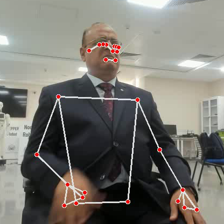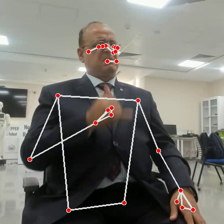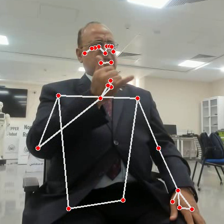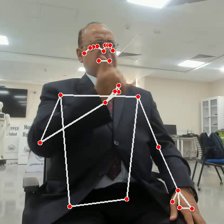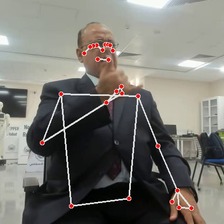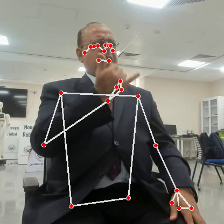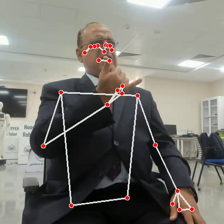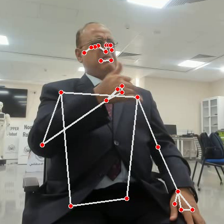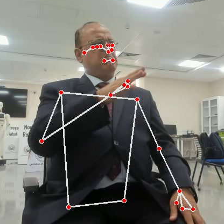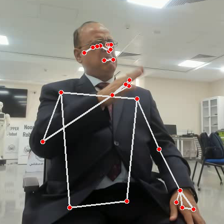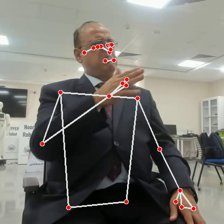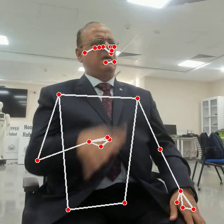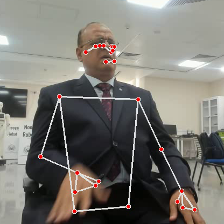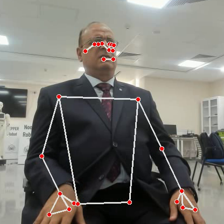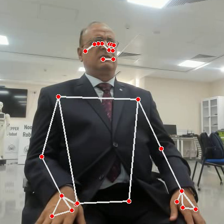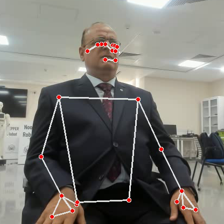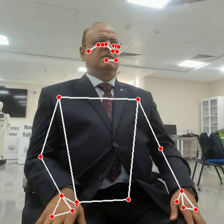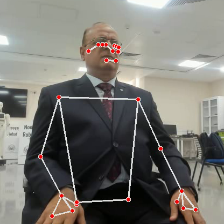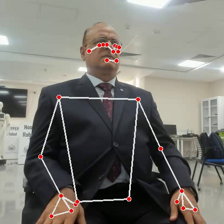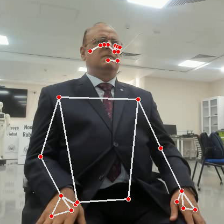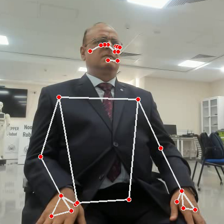sabhlala